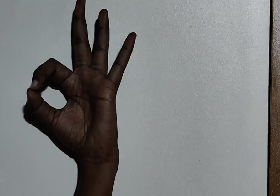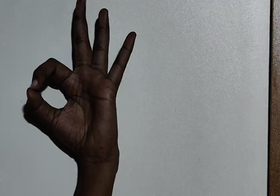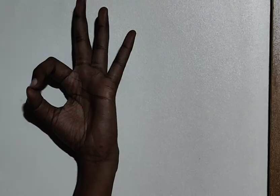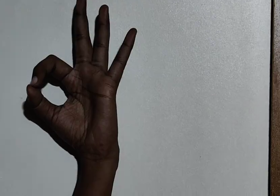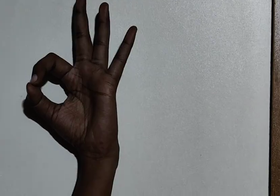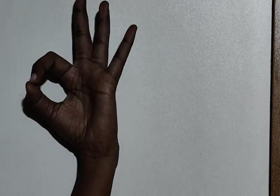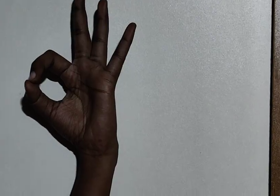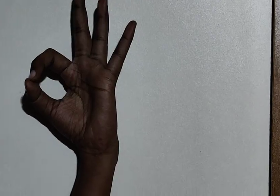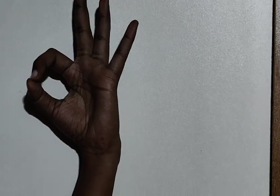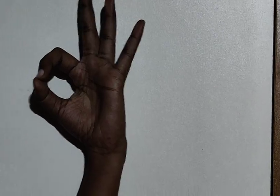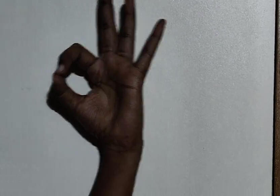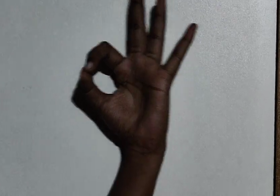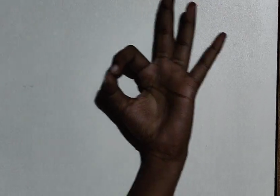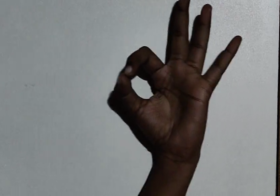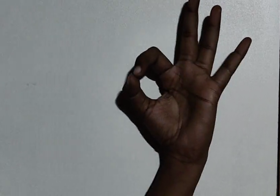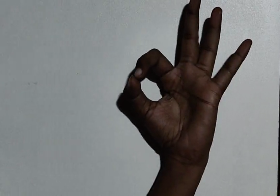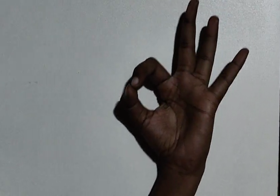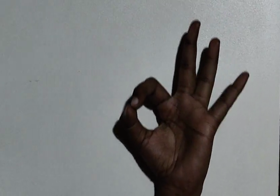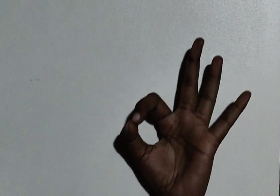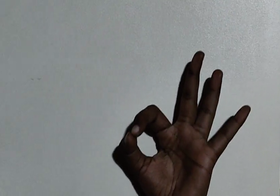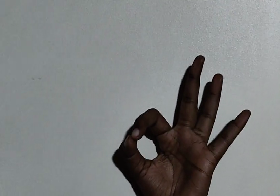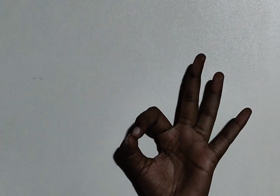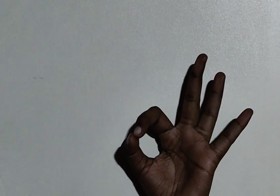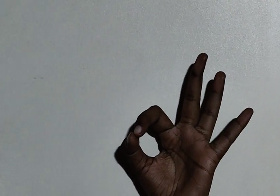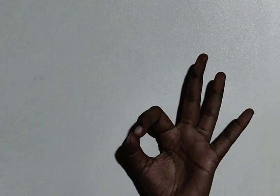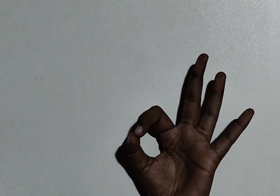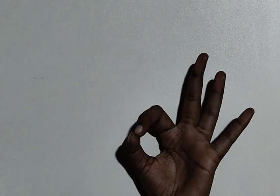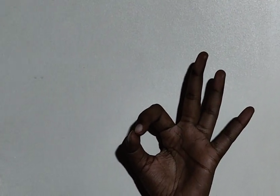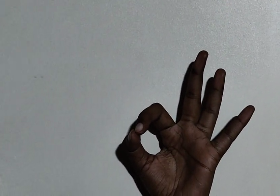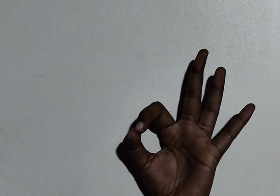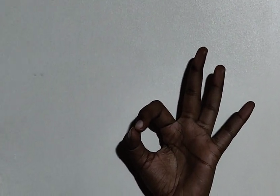ഔ